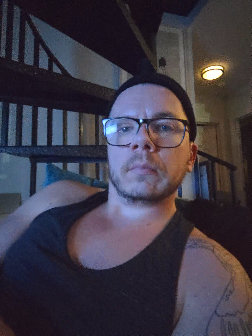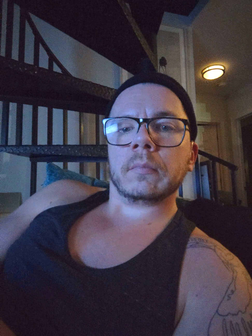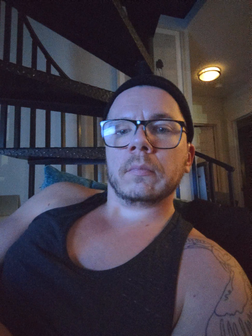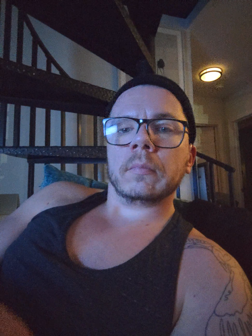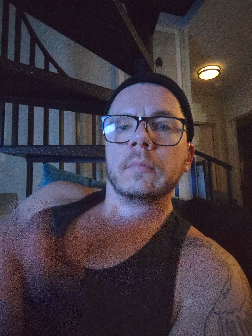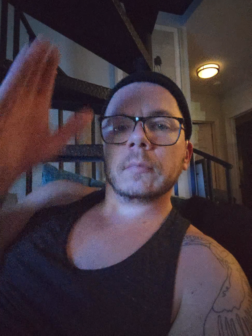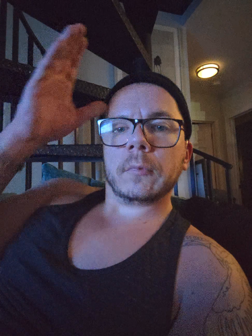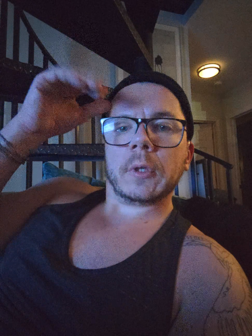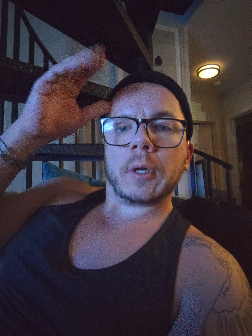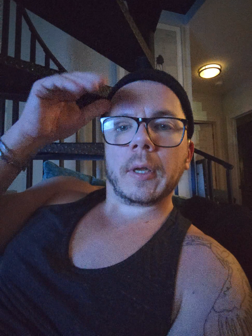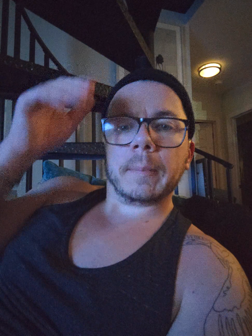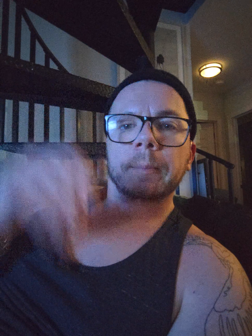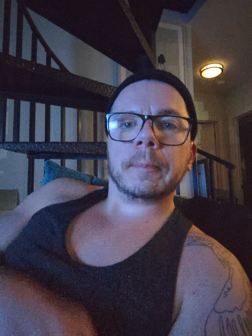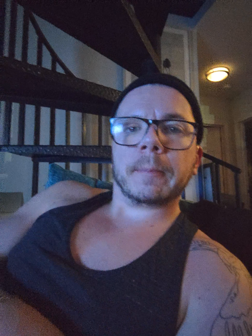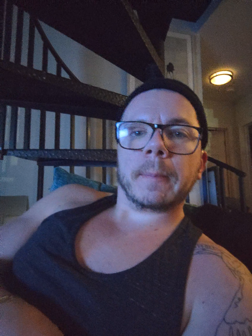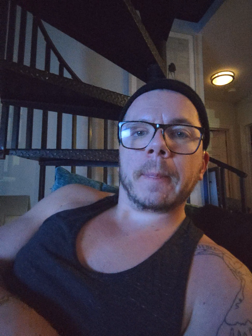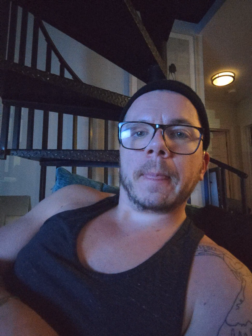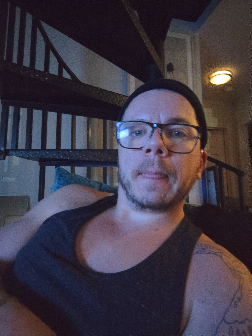donkey